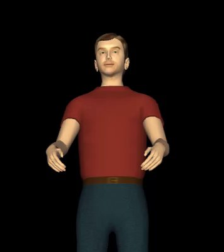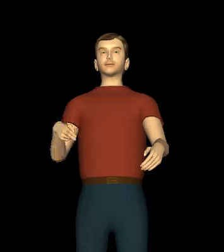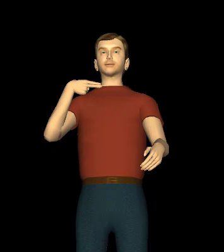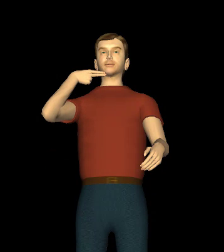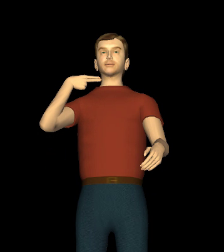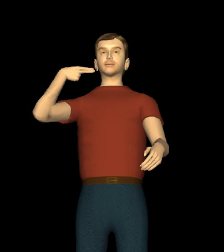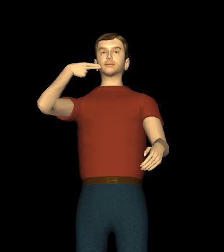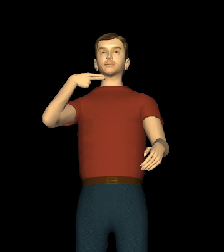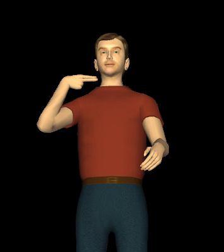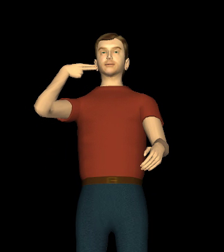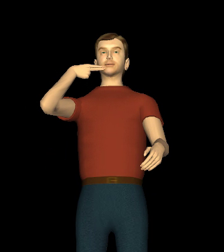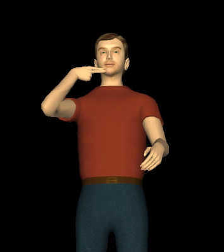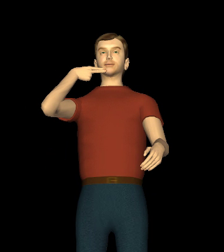نوفمبر